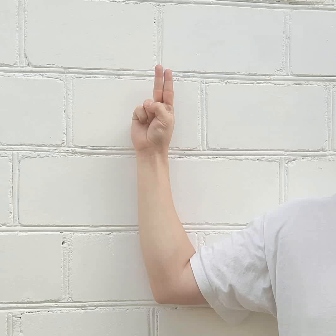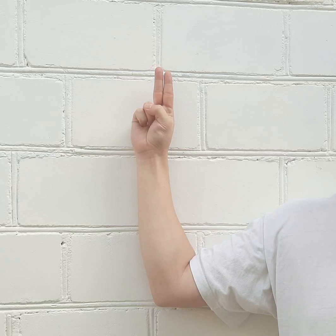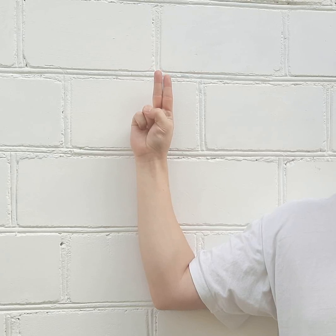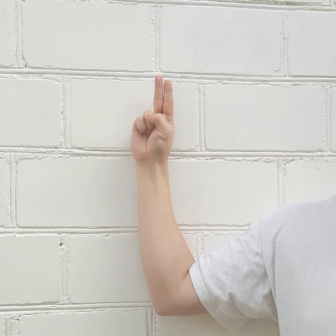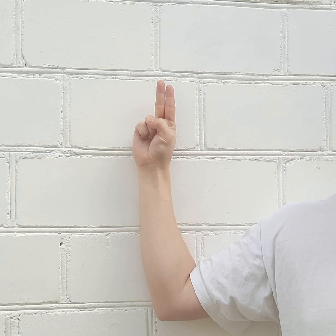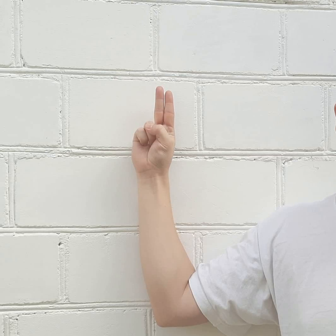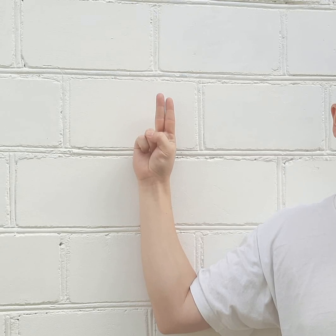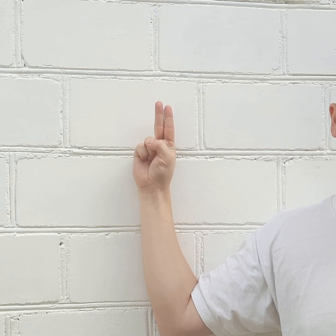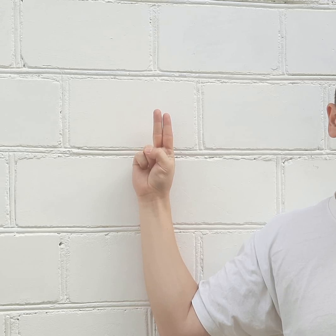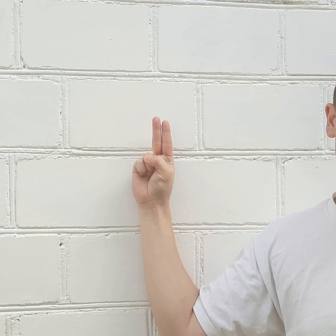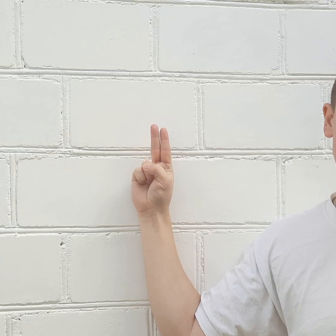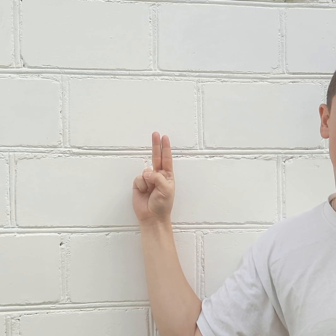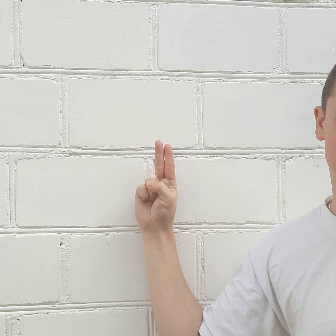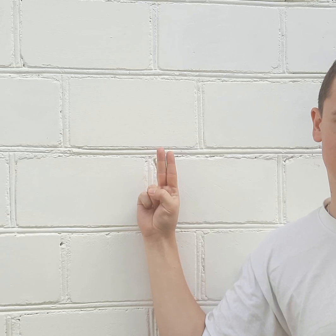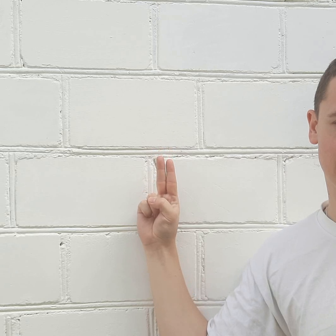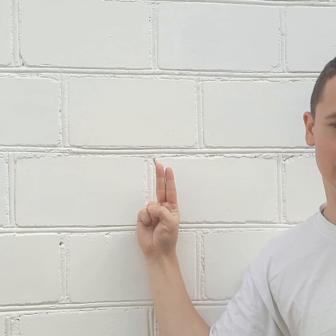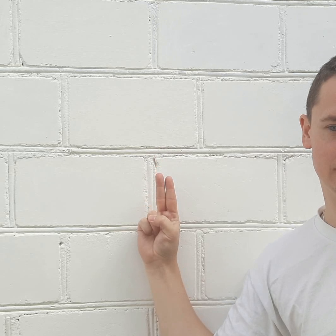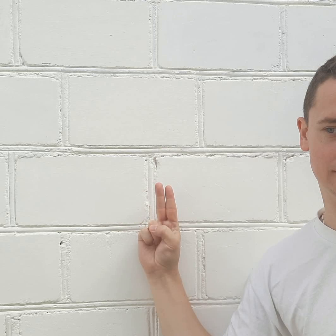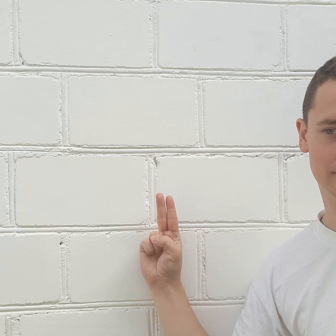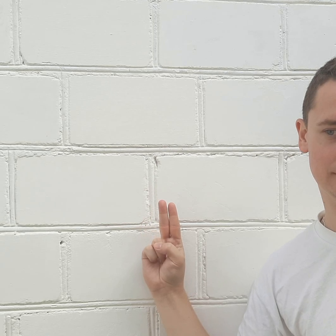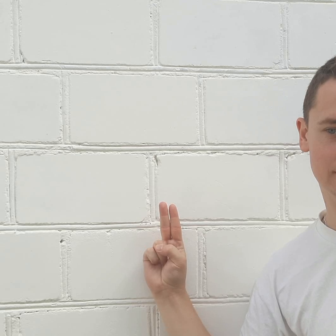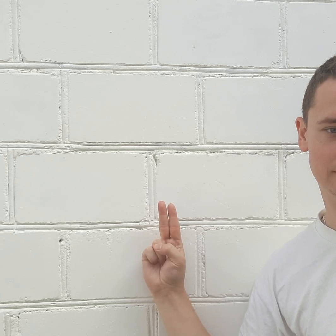Ц